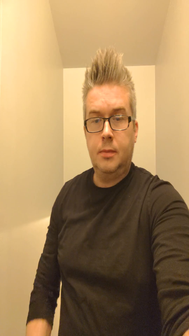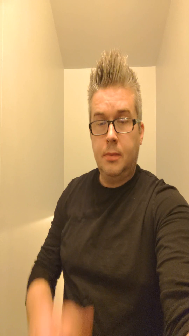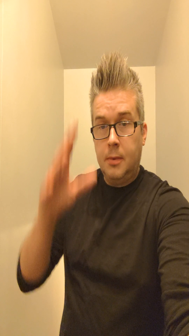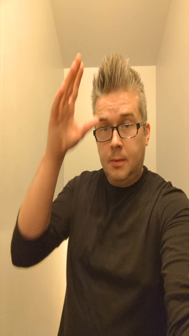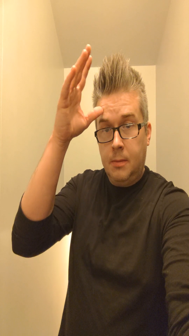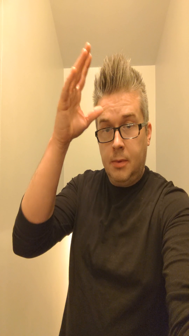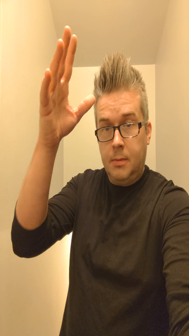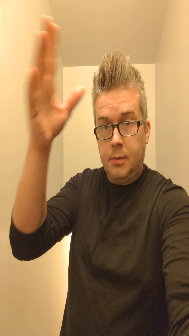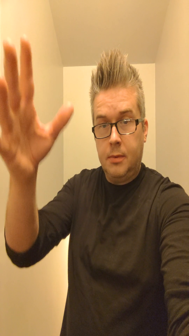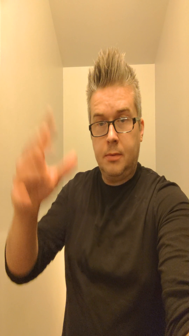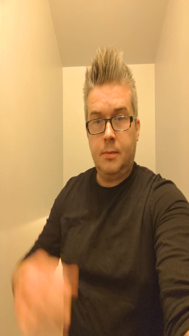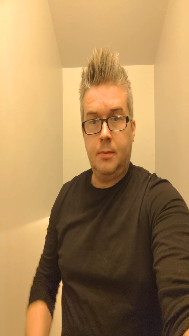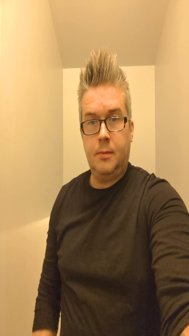grandpa